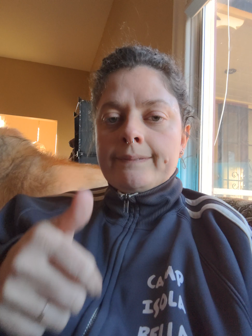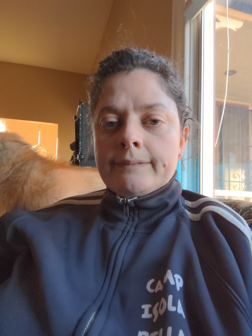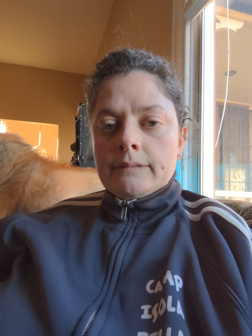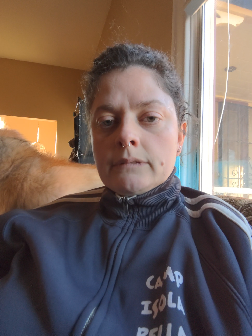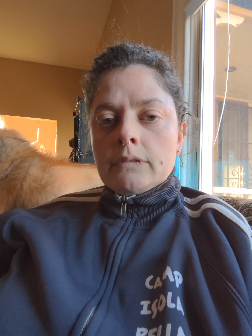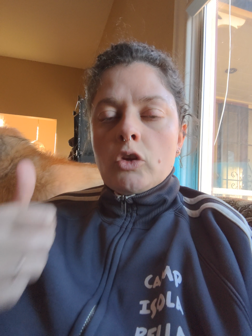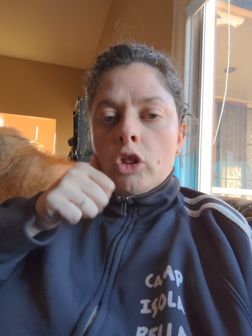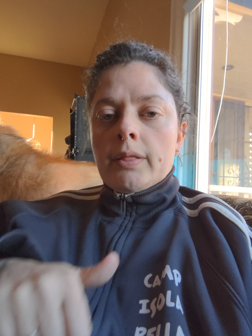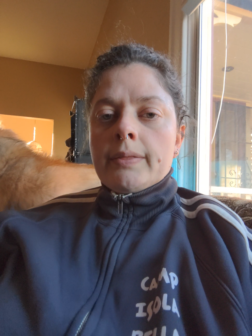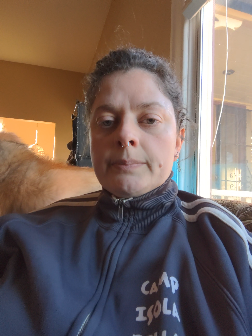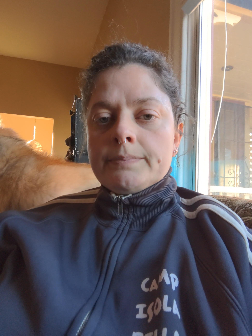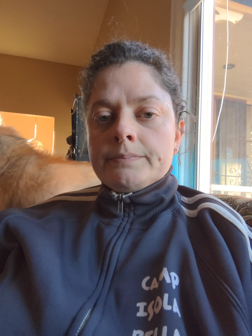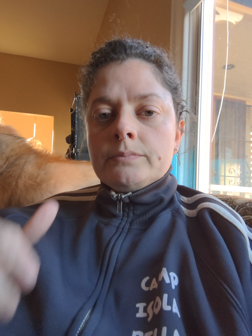girl